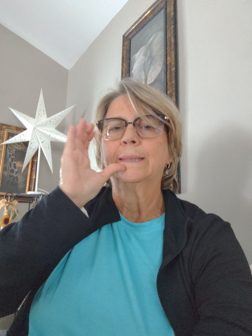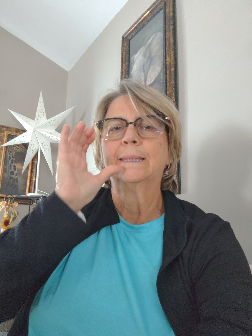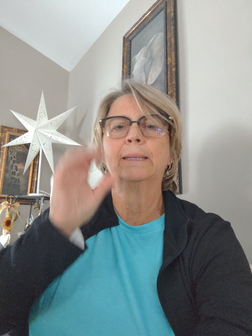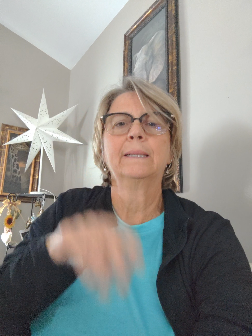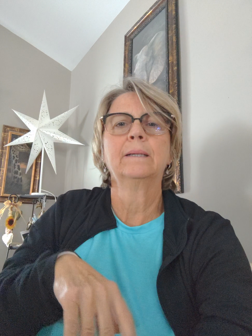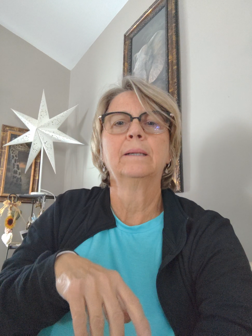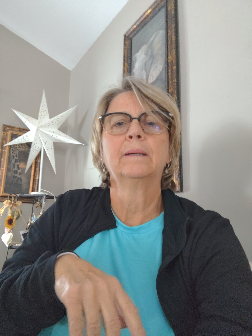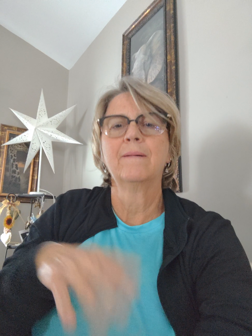drink